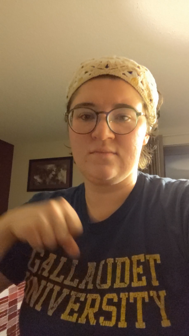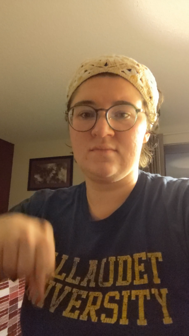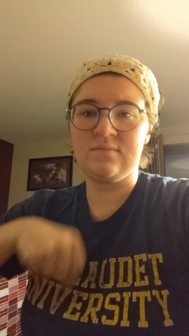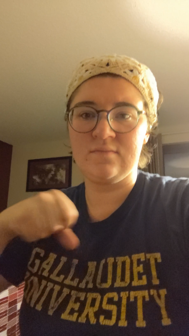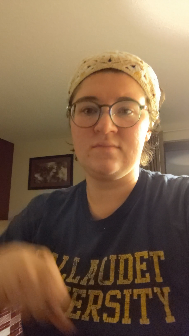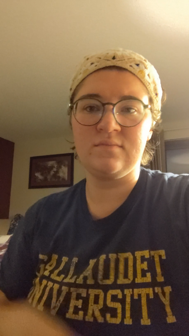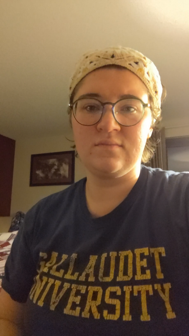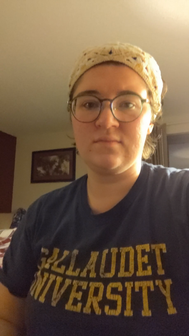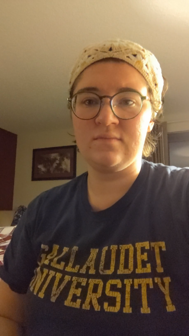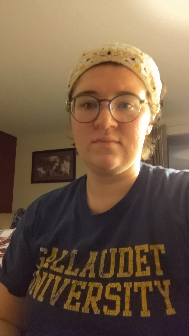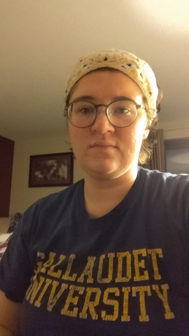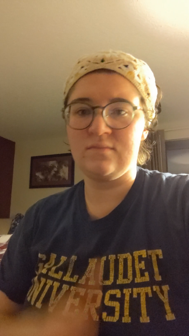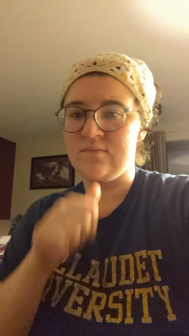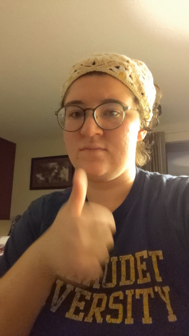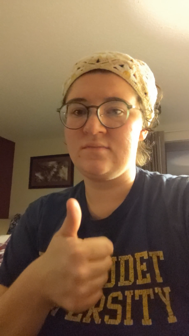don't